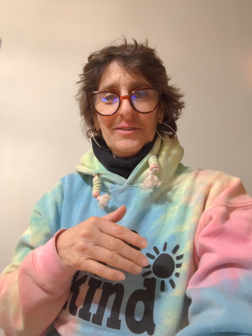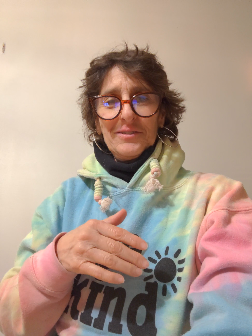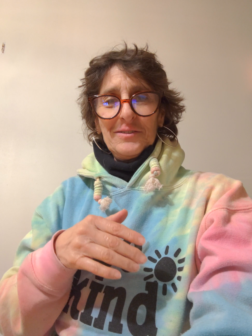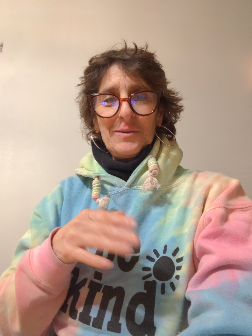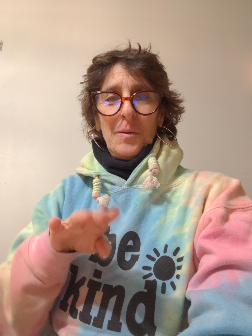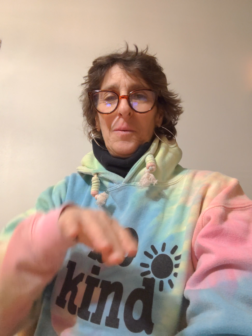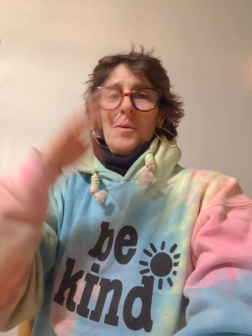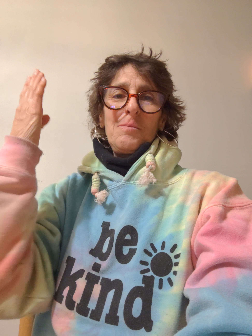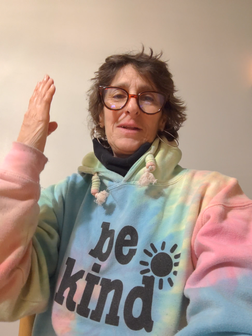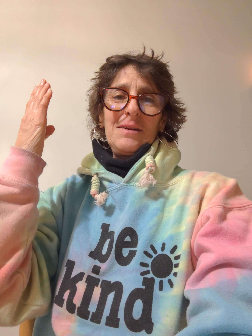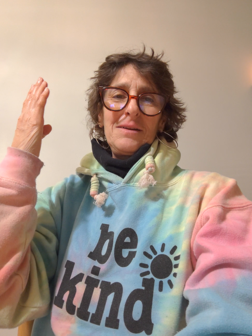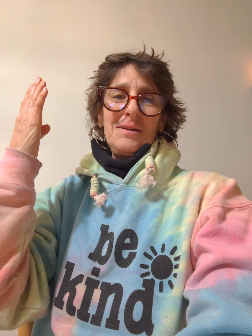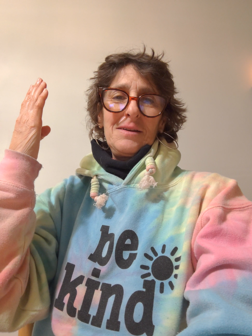open